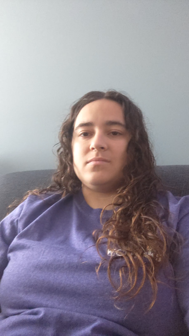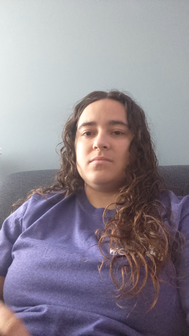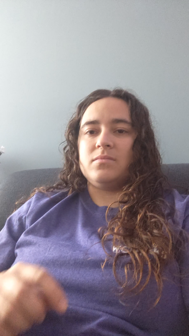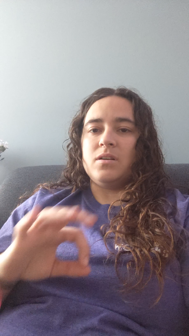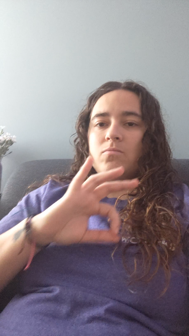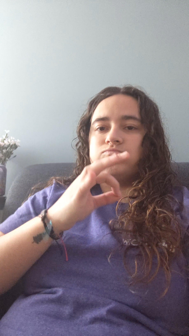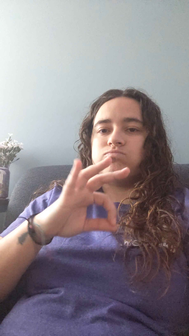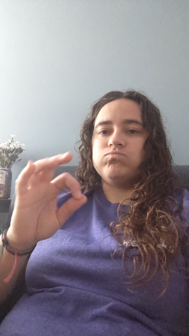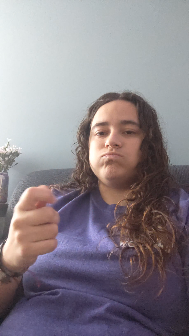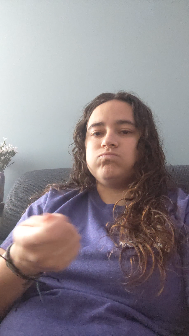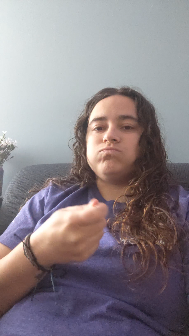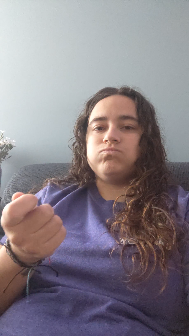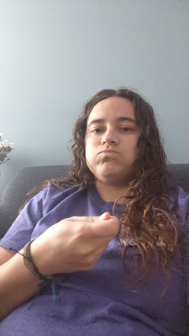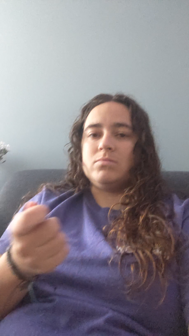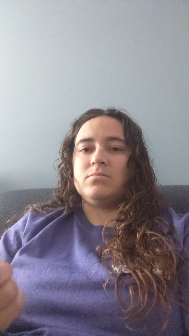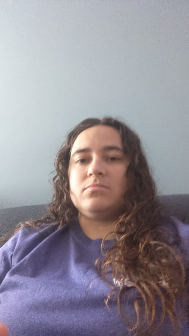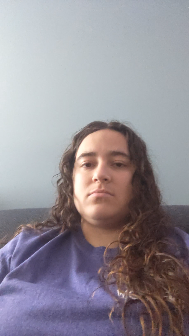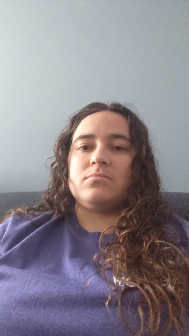hose